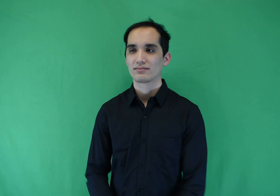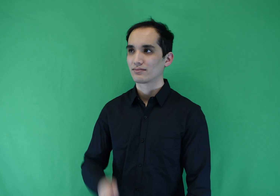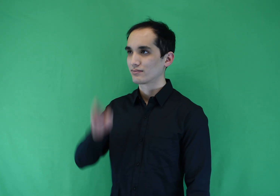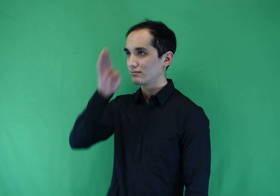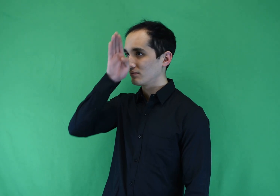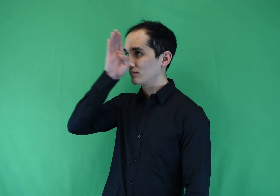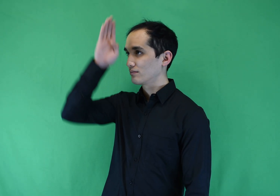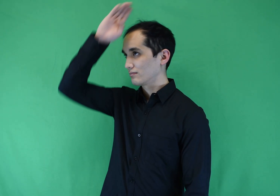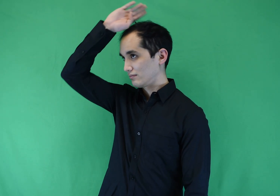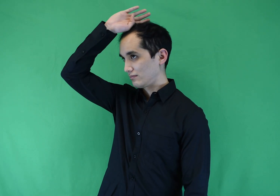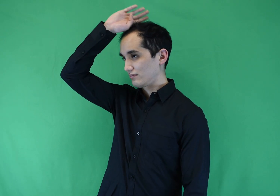bomberos